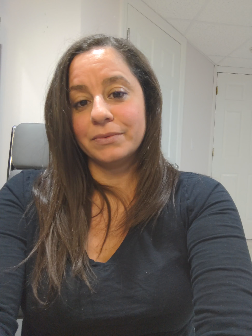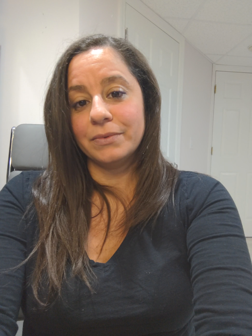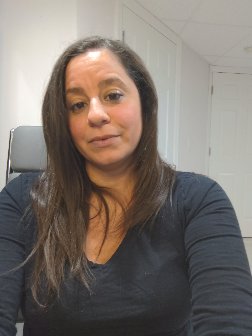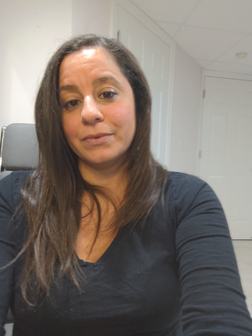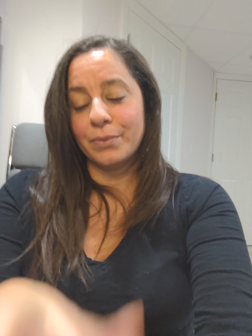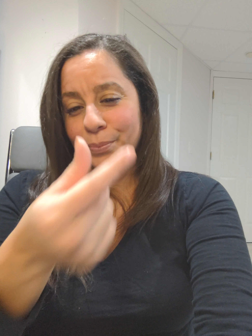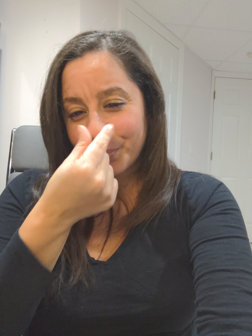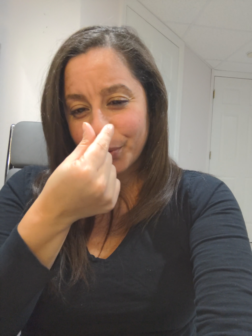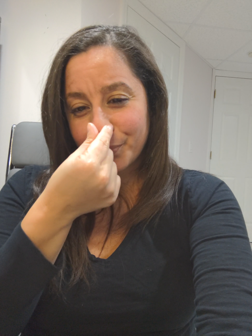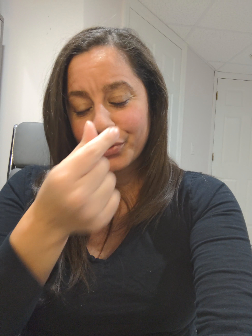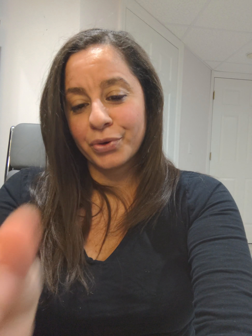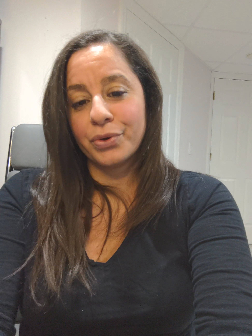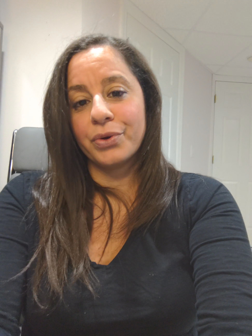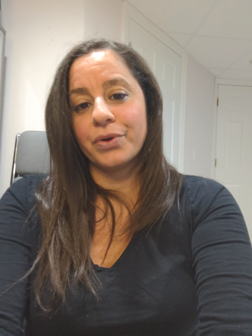potty